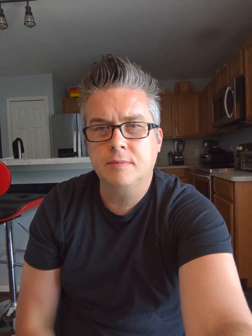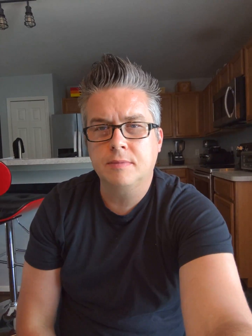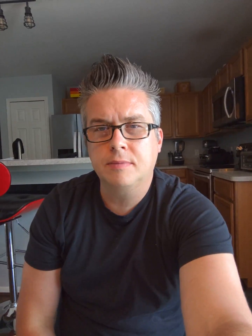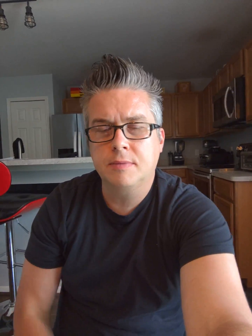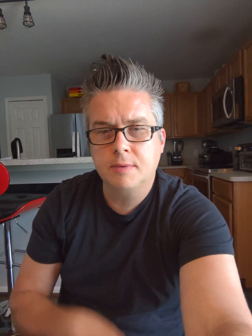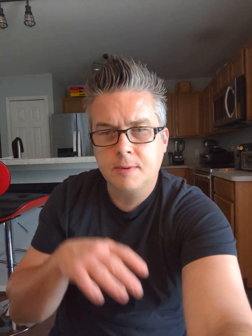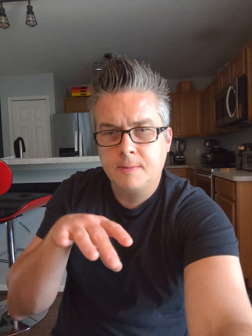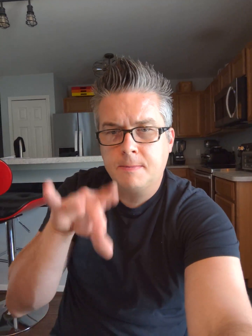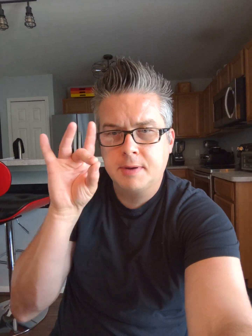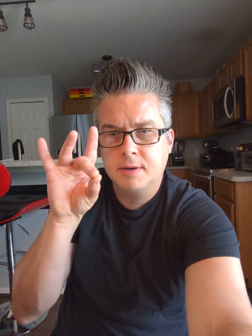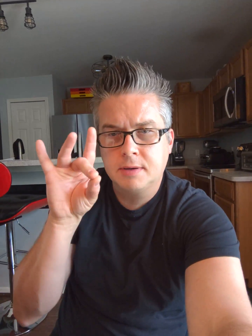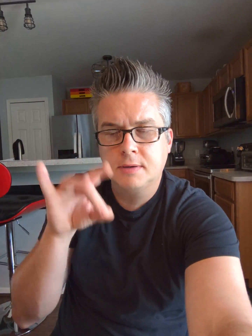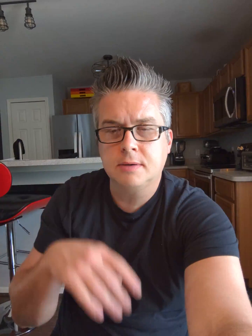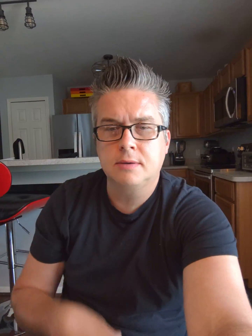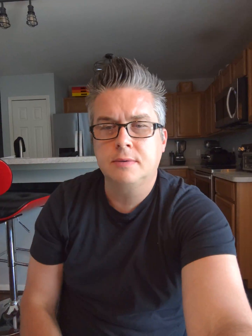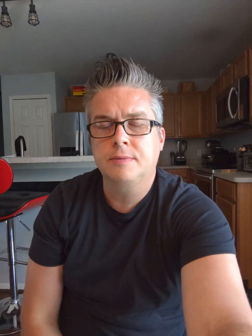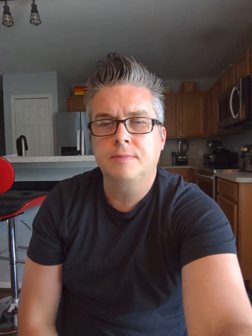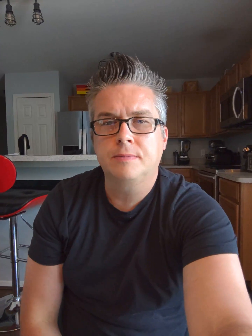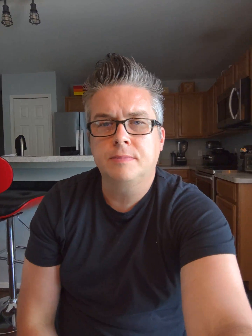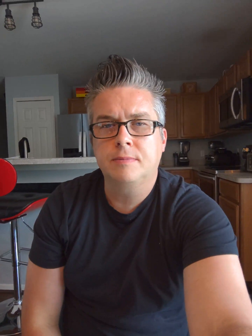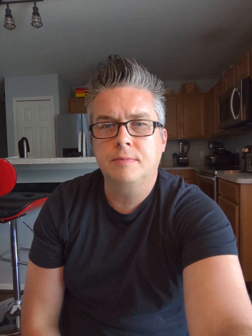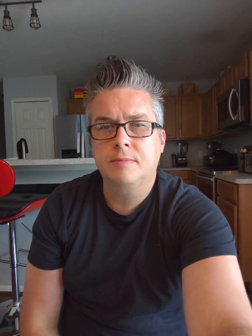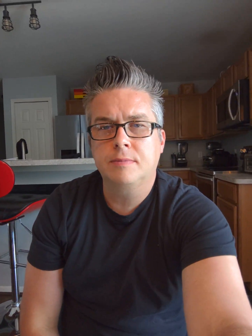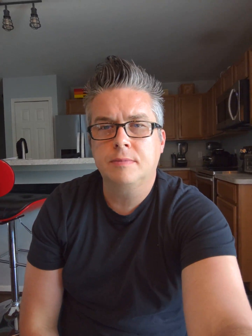pick